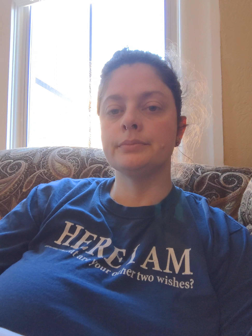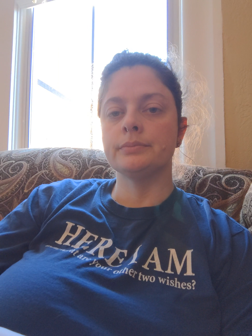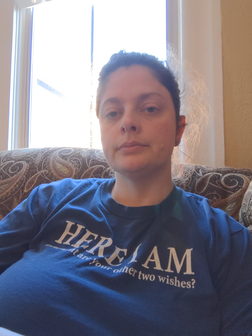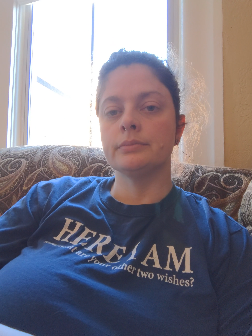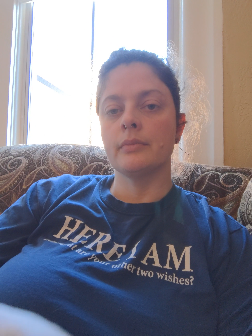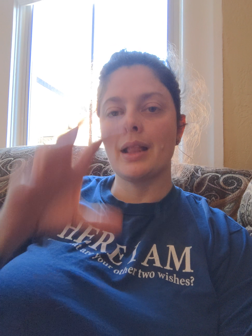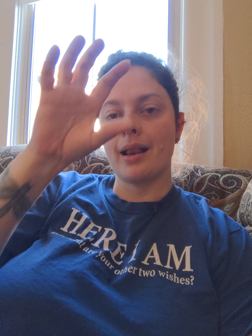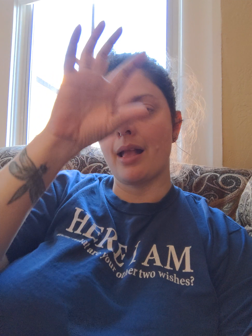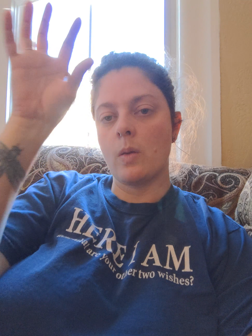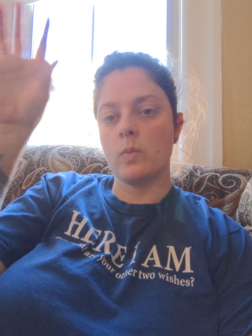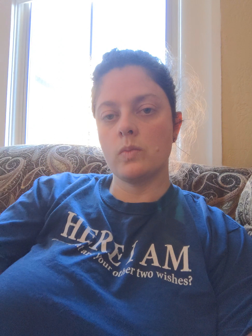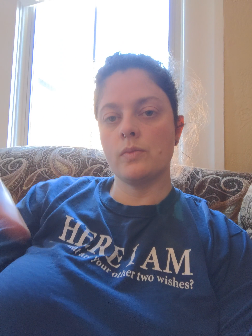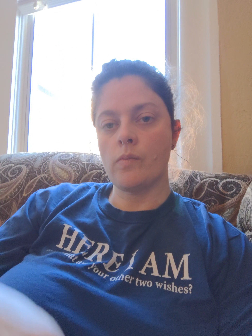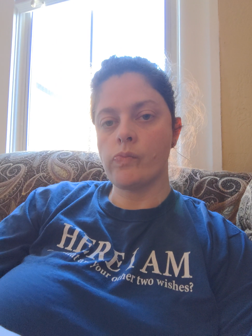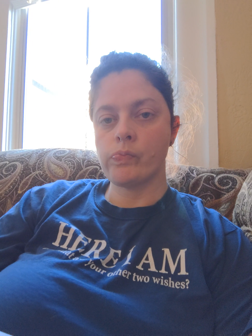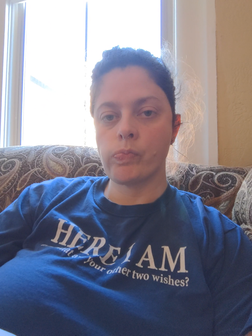cloud